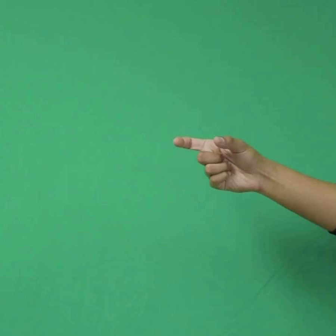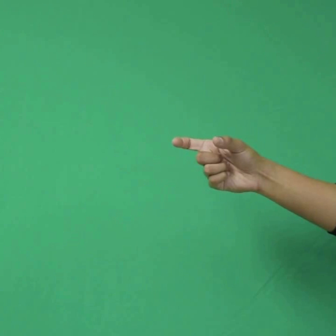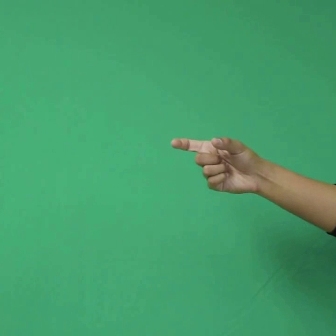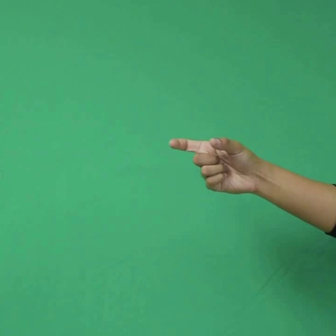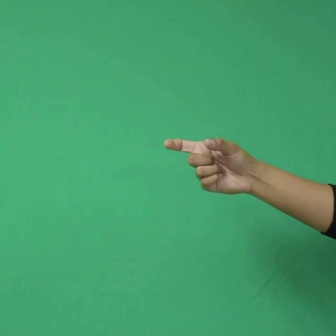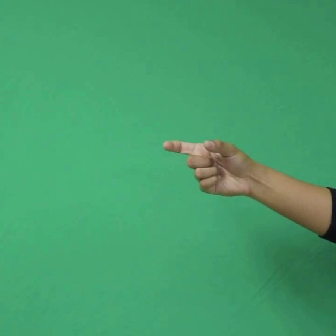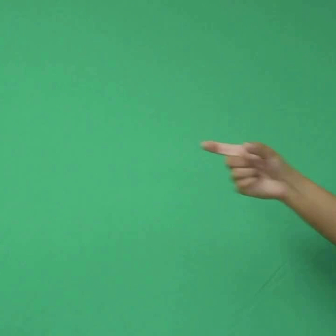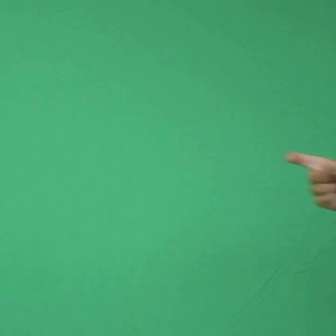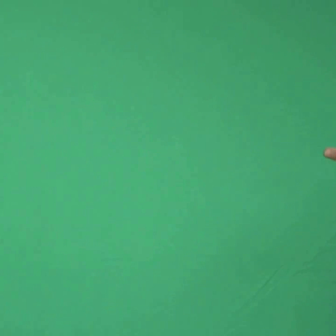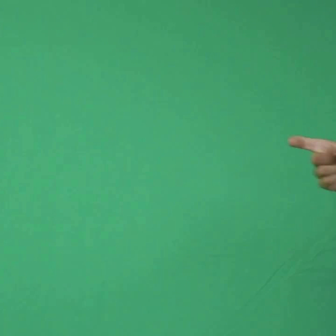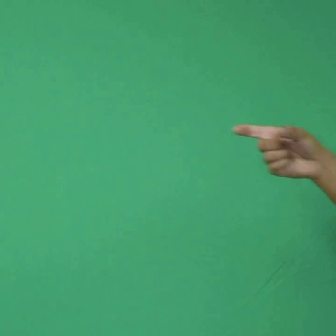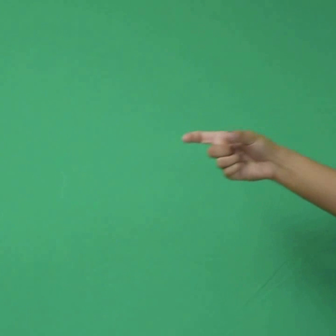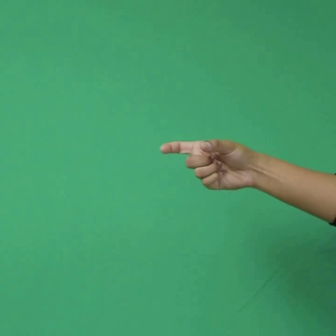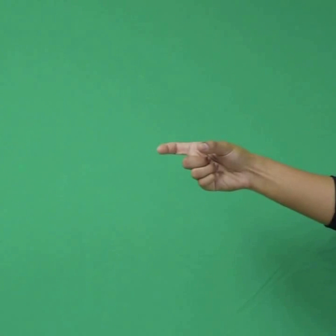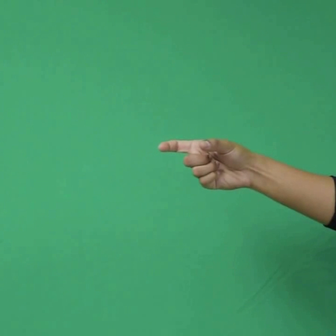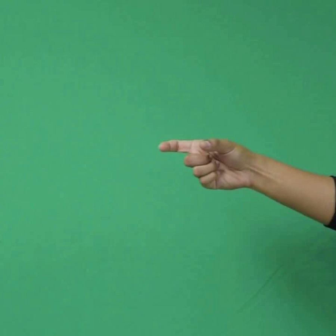X